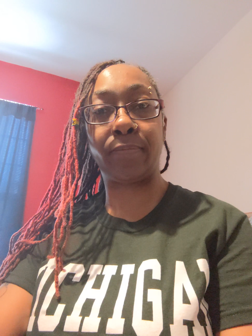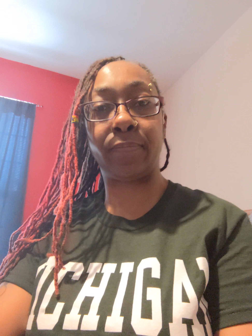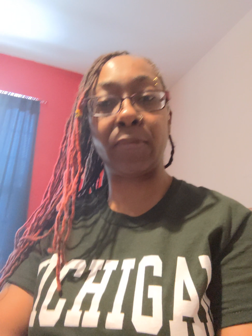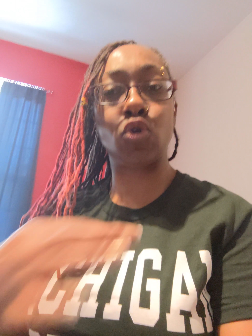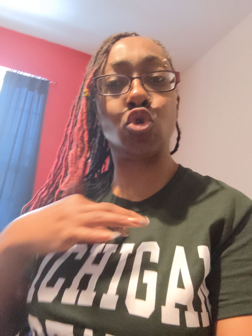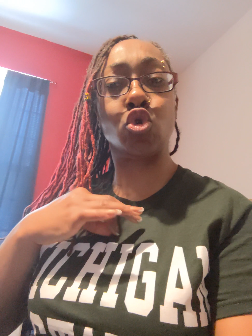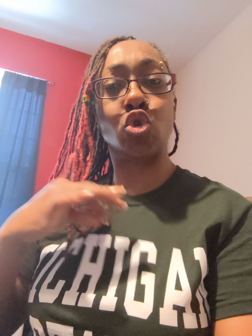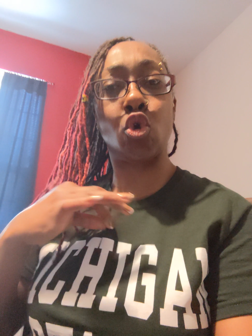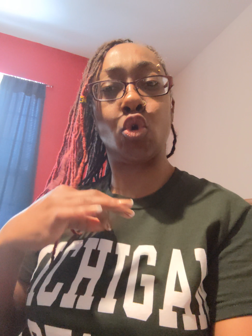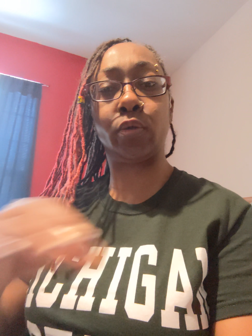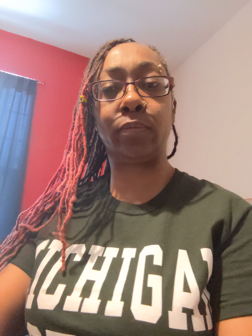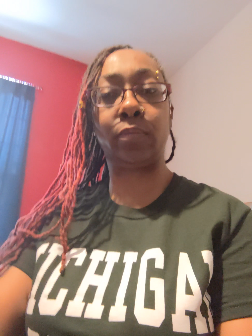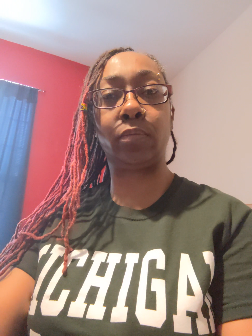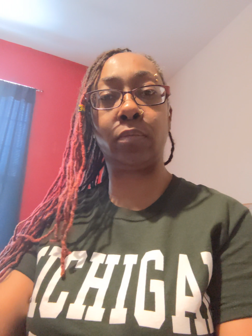shirt